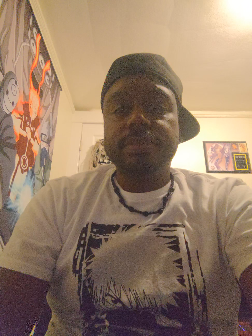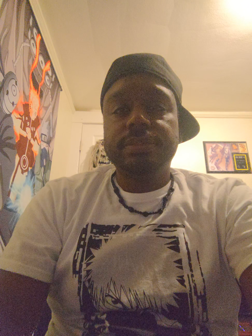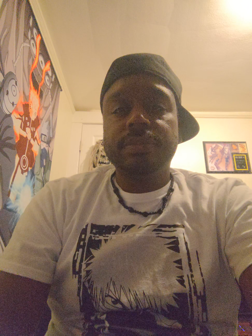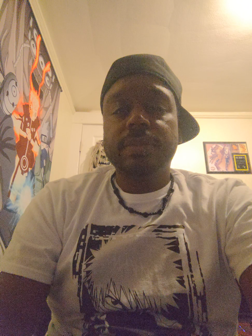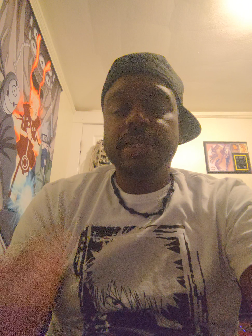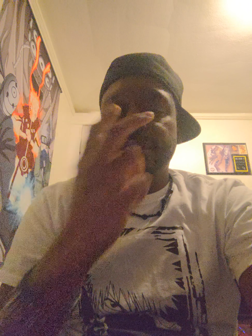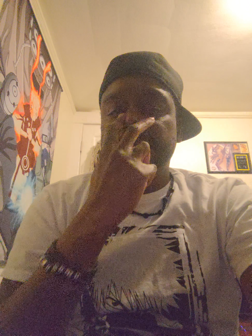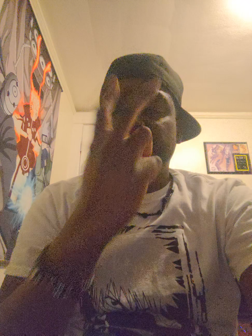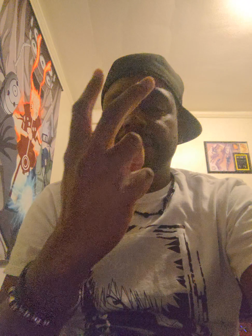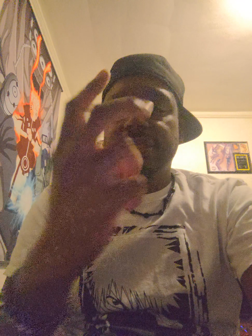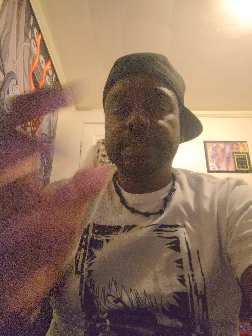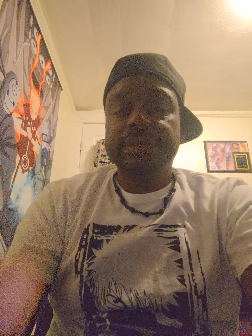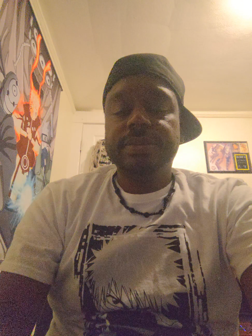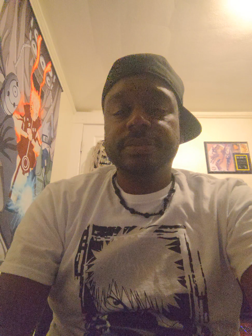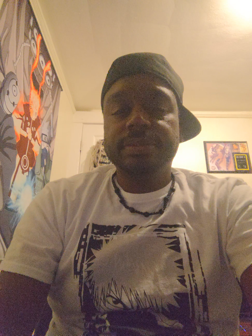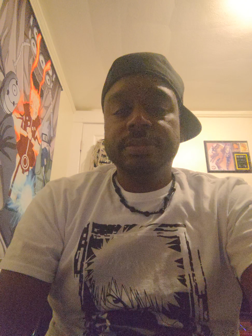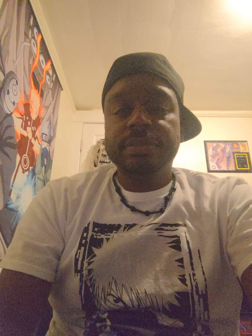see